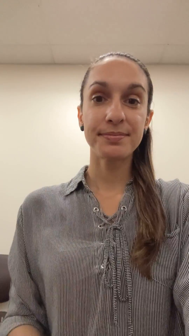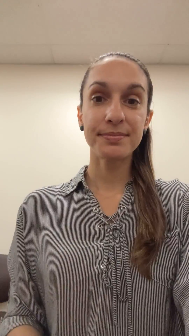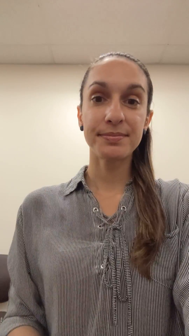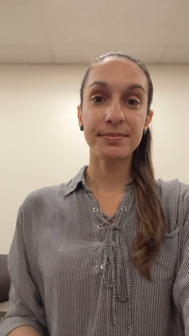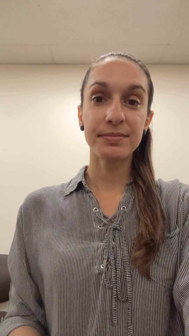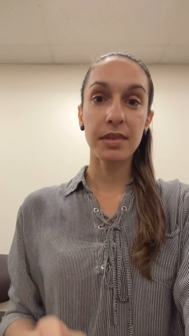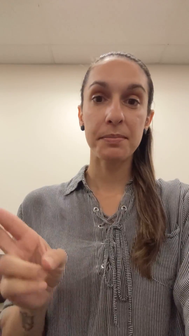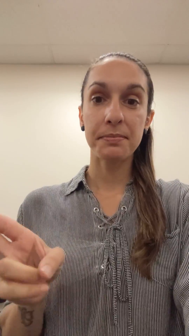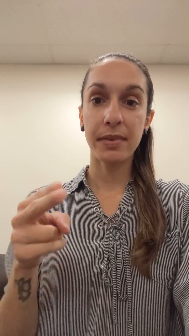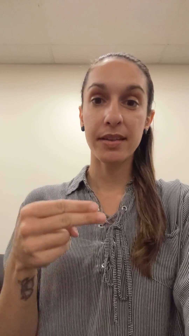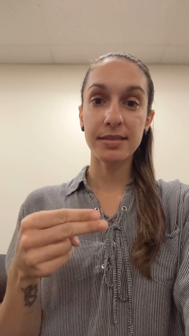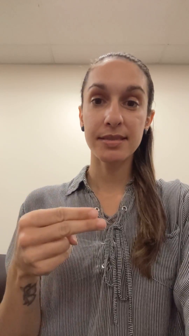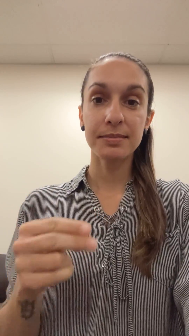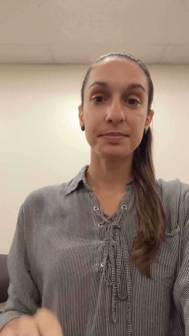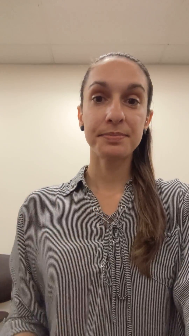belt